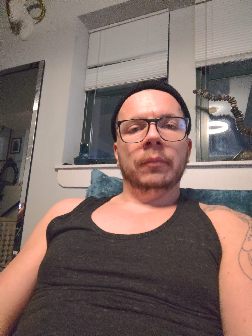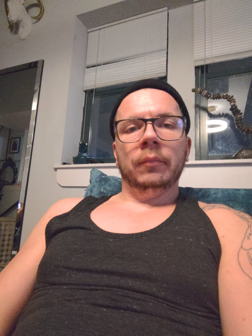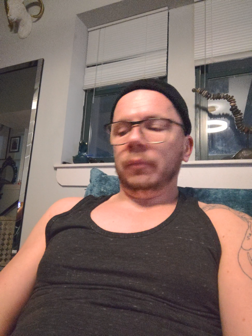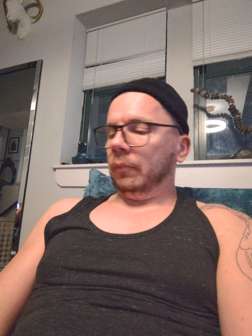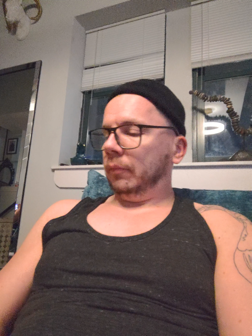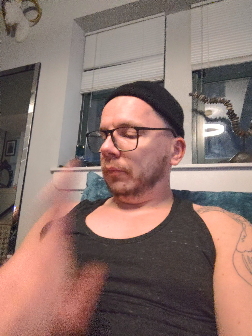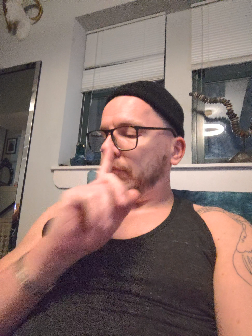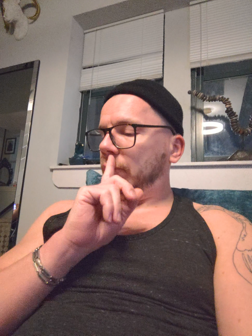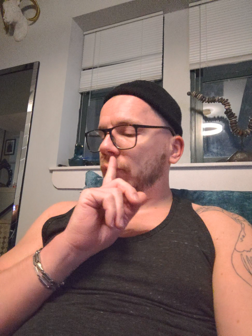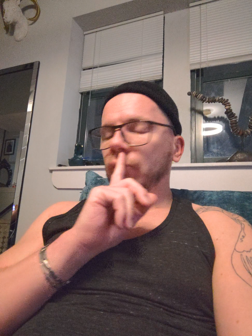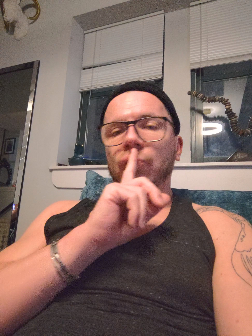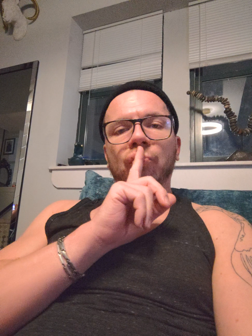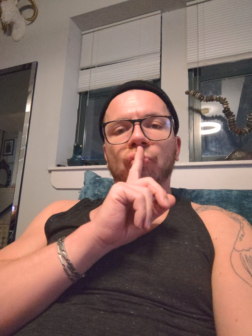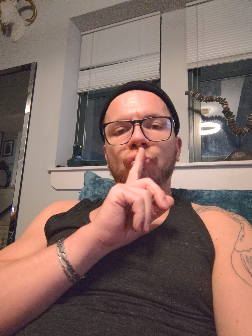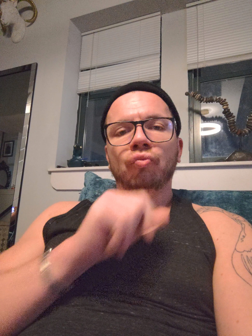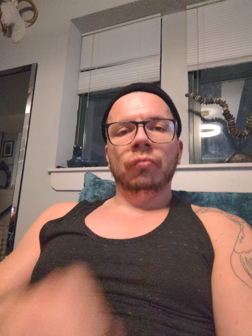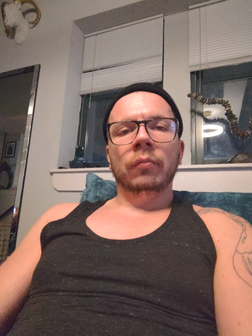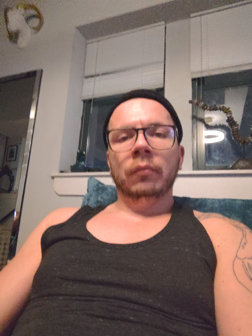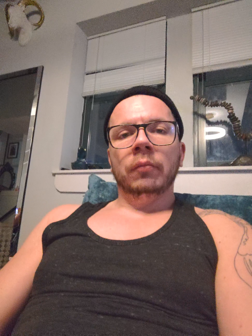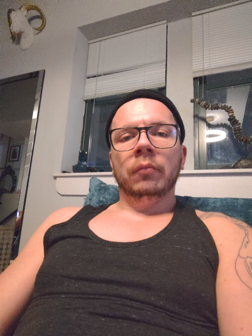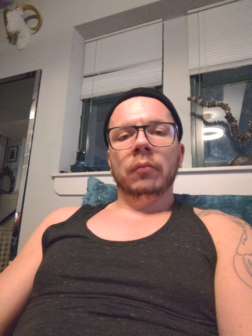shhh